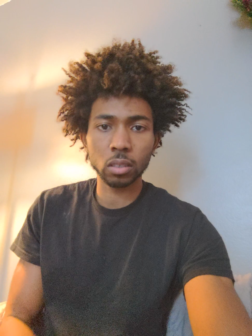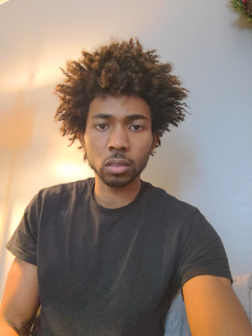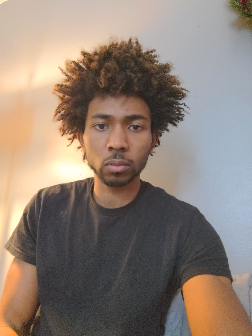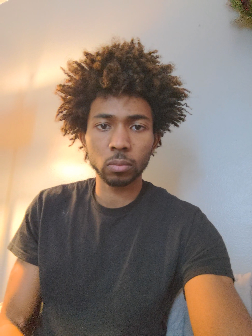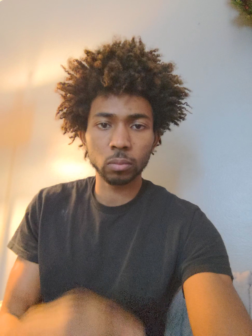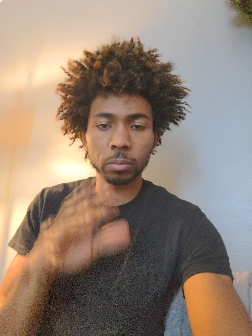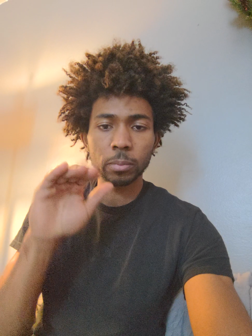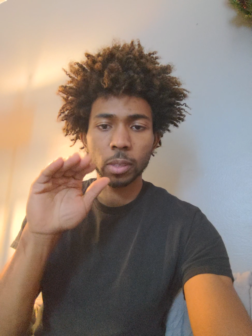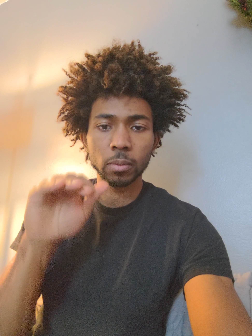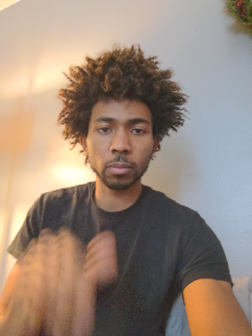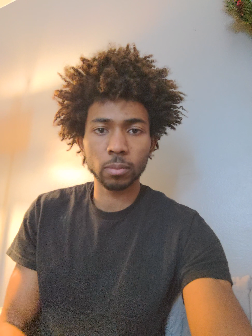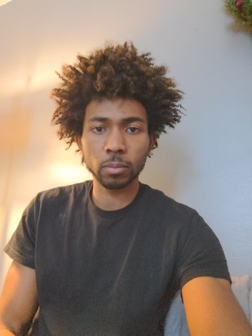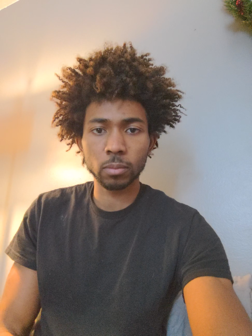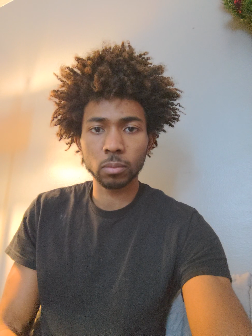bye